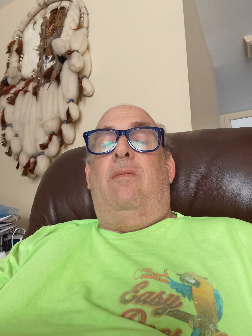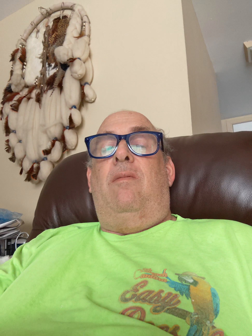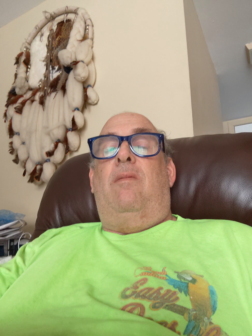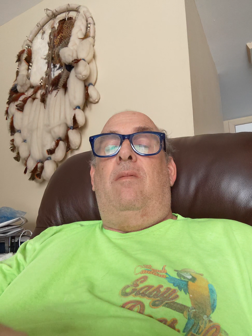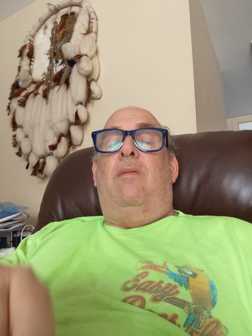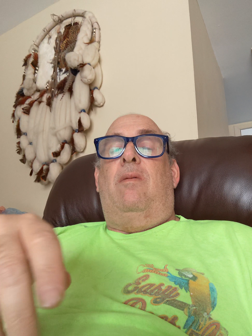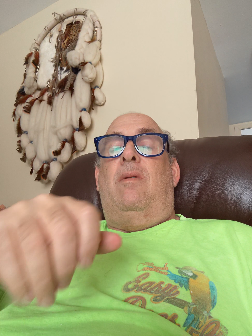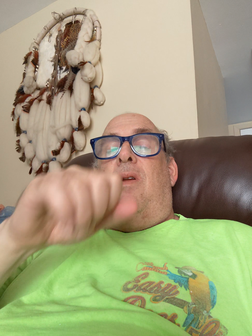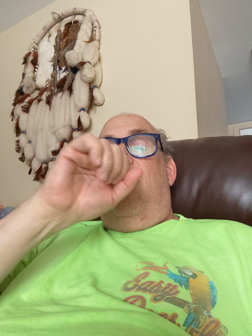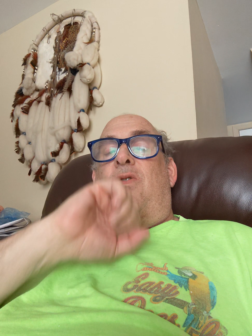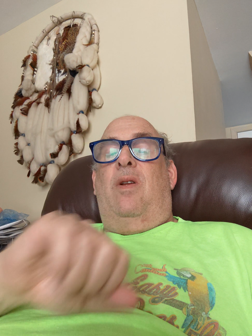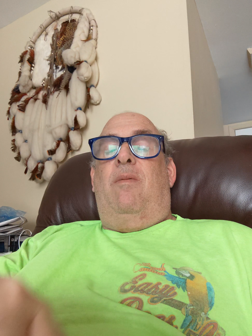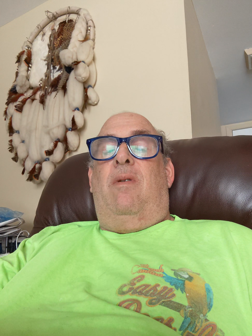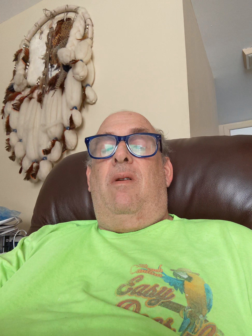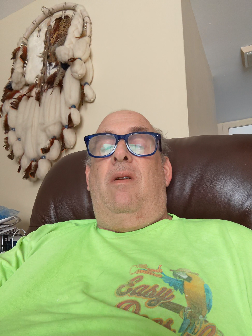ice cream